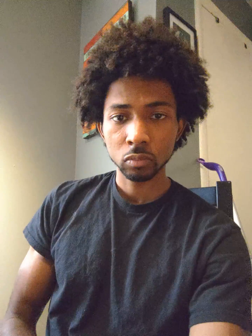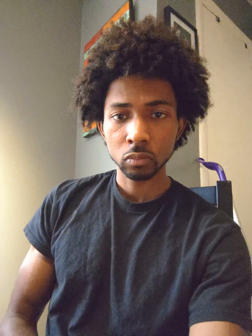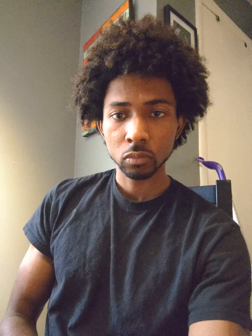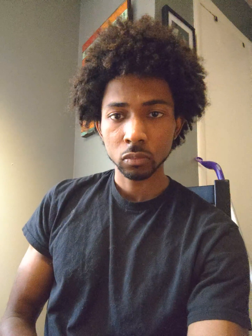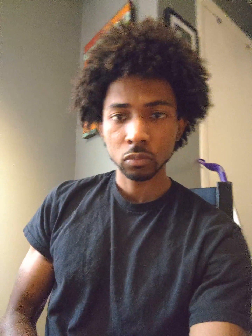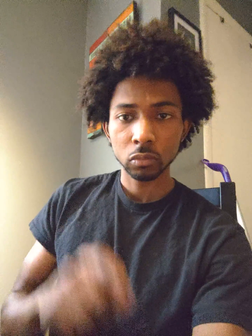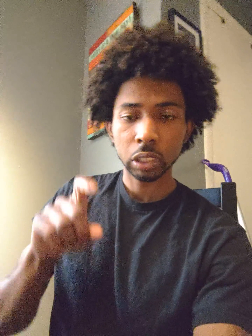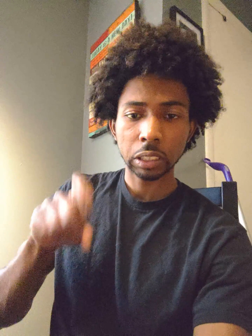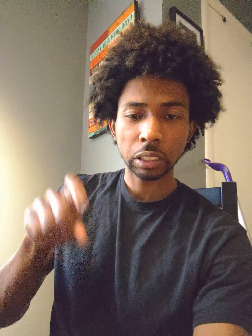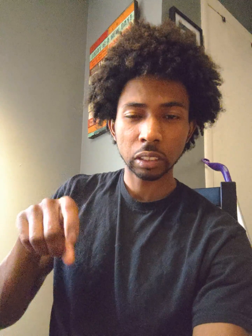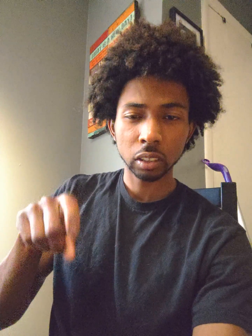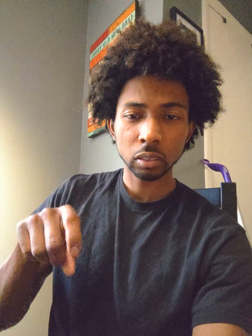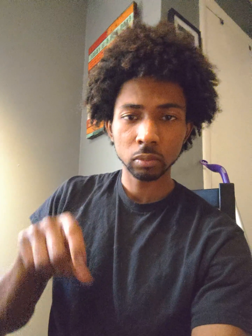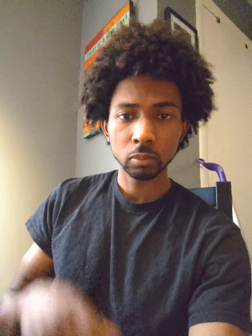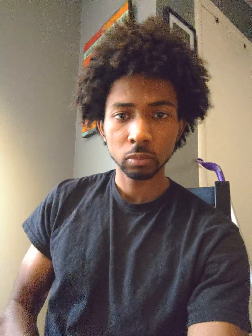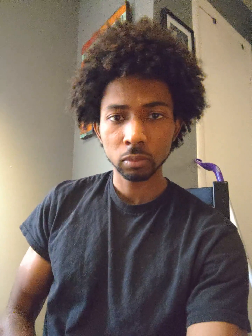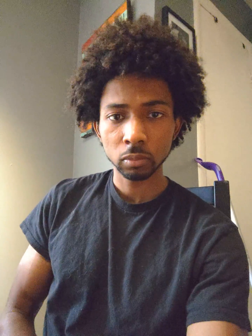need